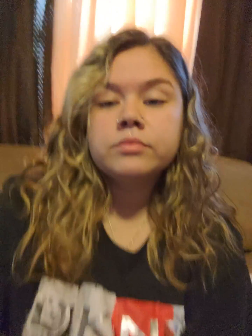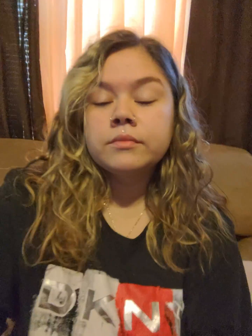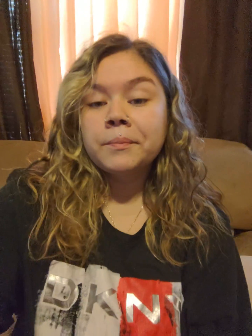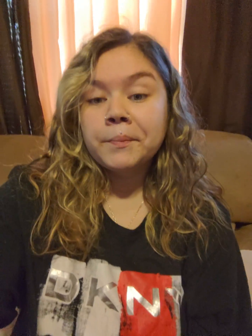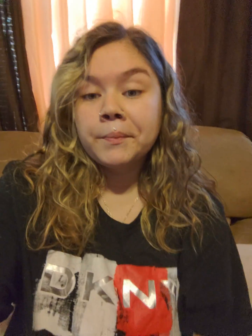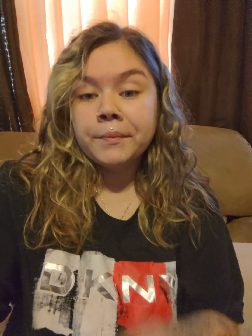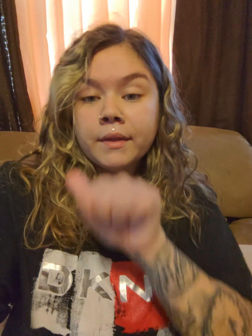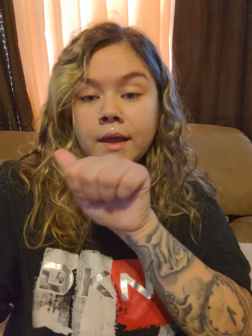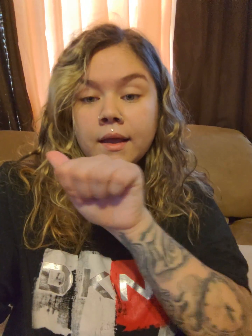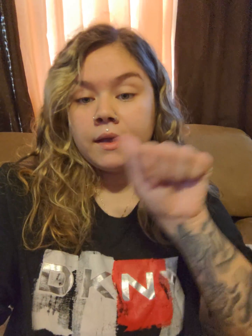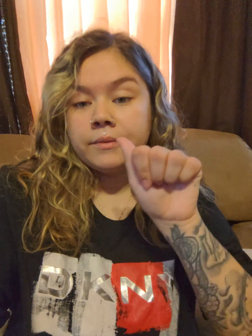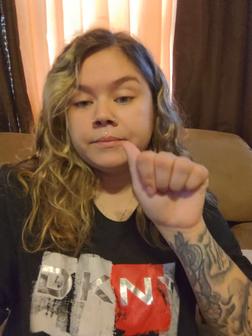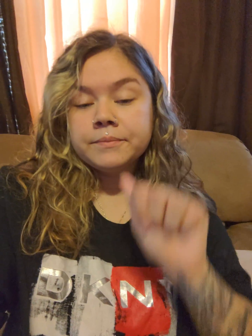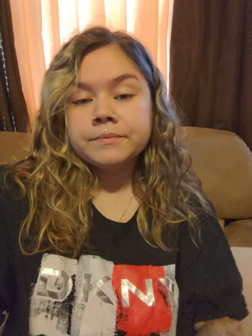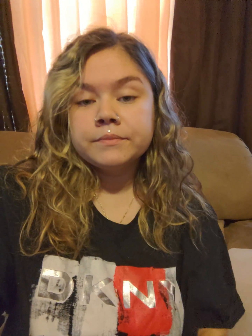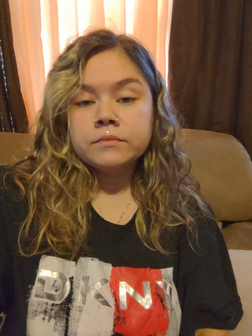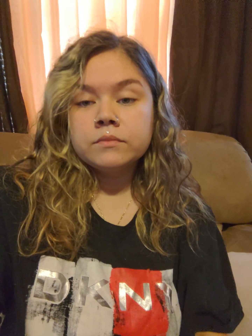a